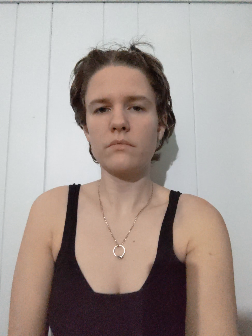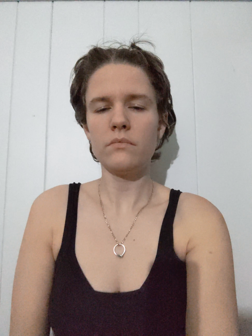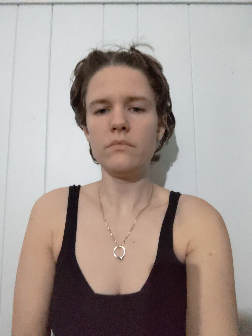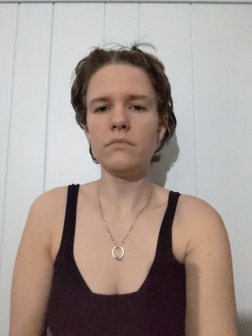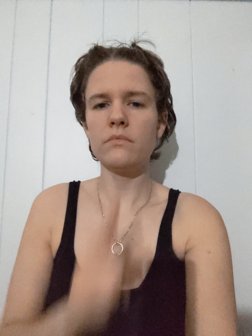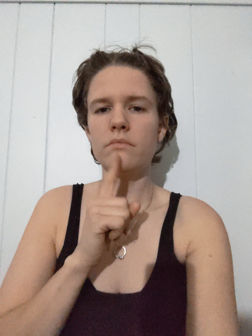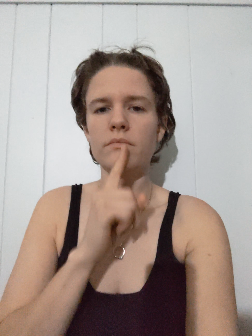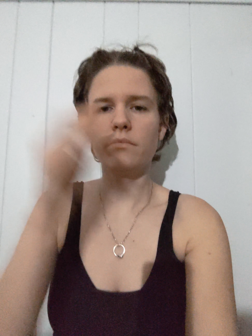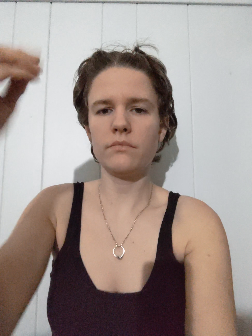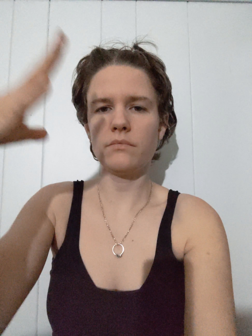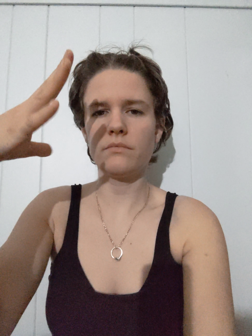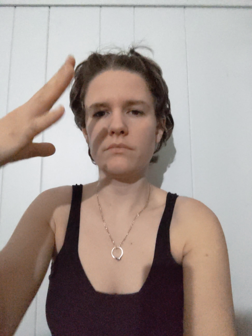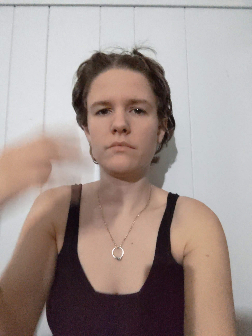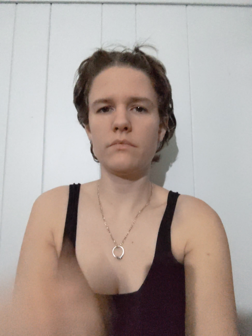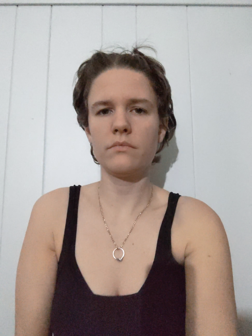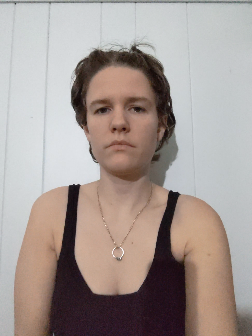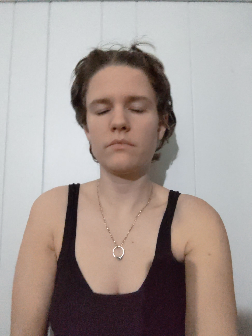lamp